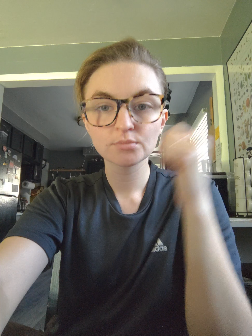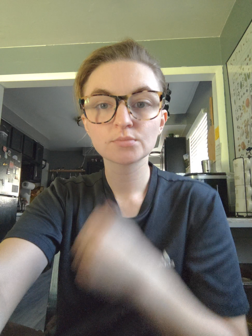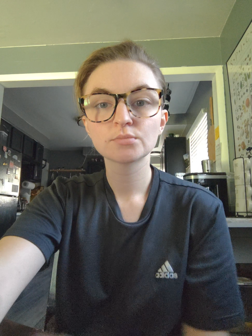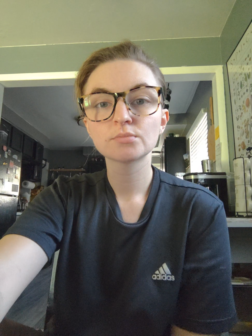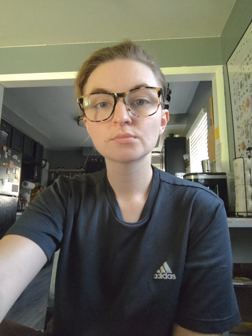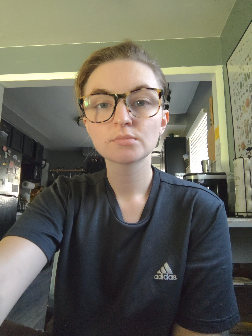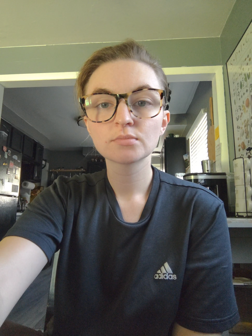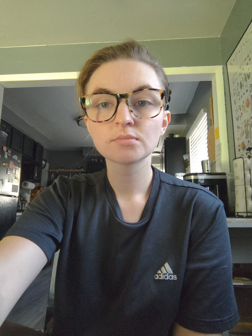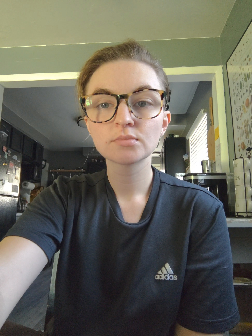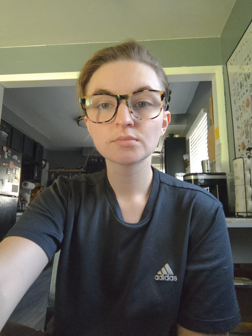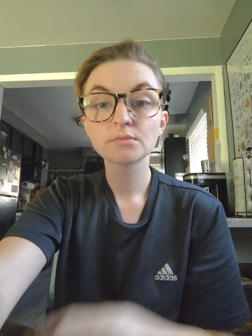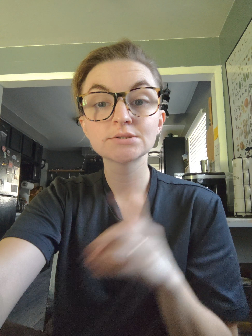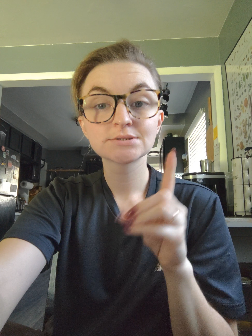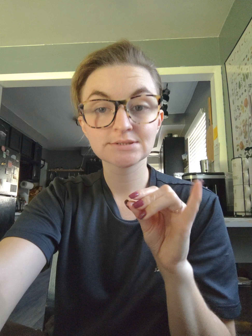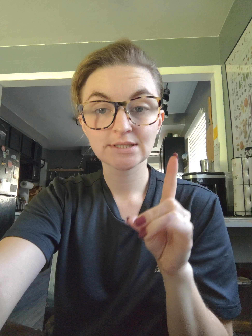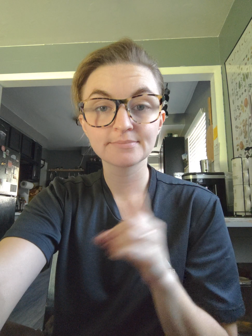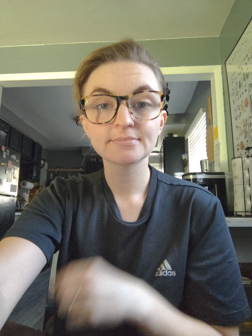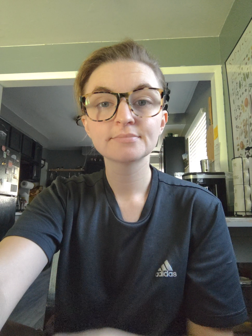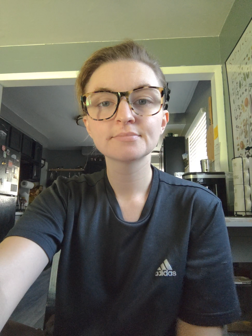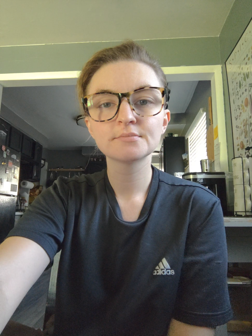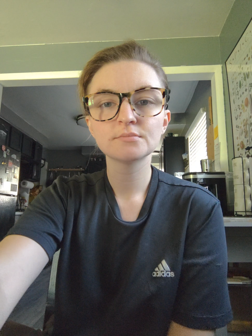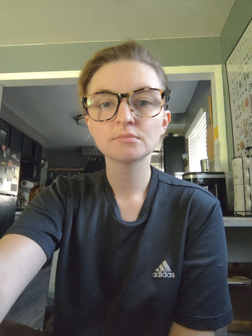did